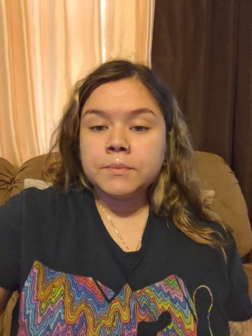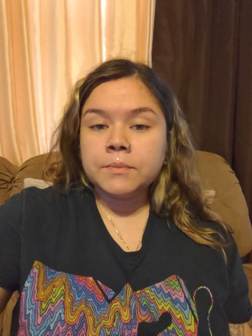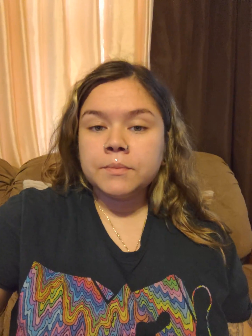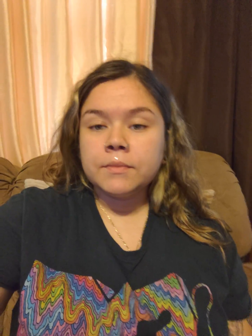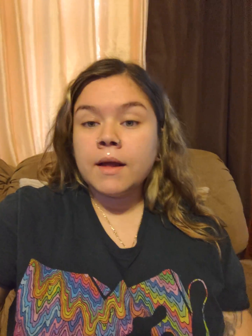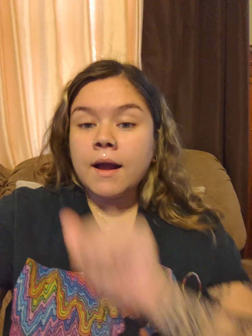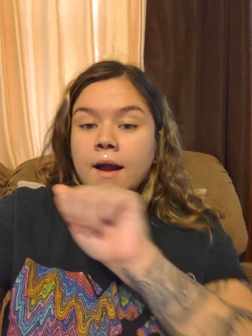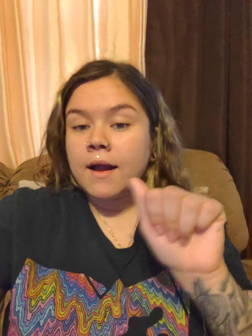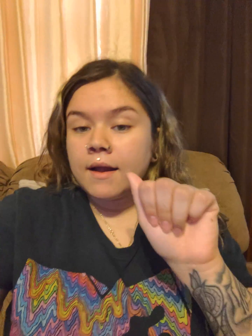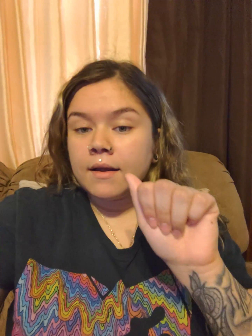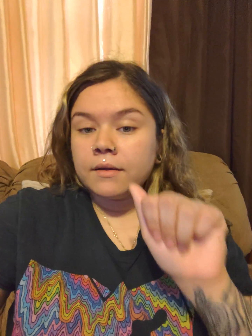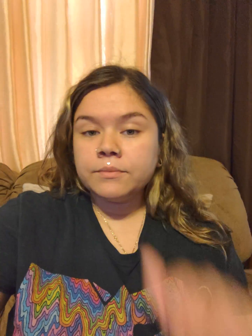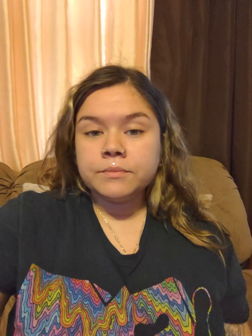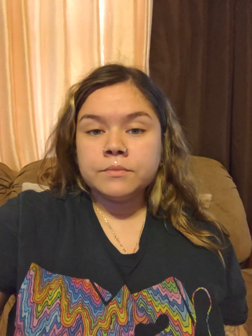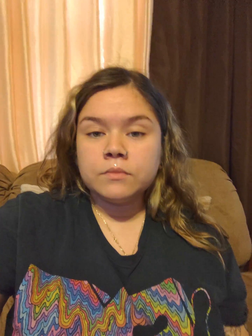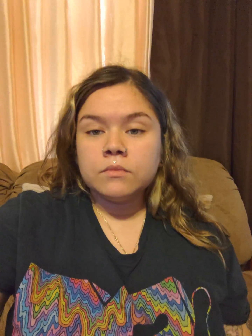a